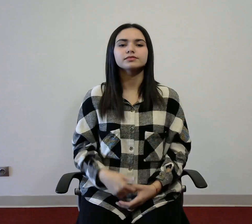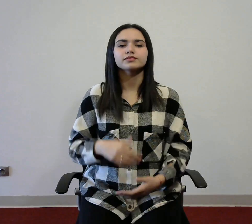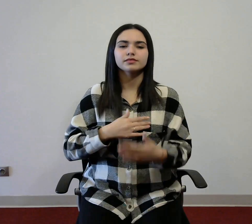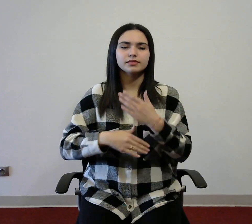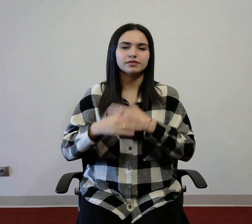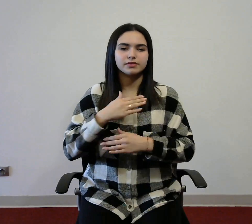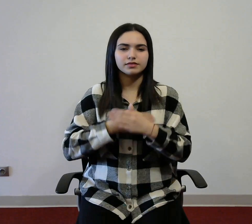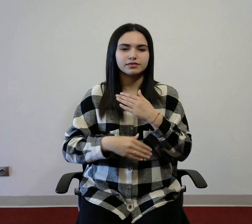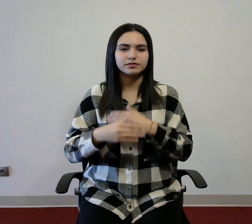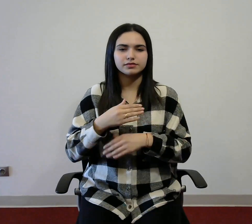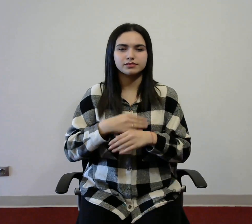əlil